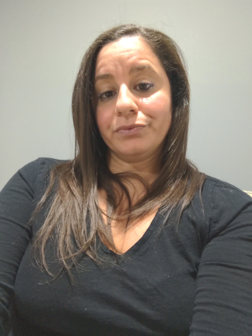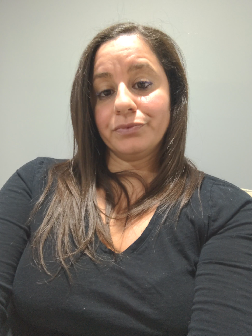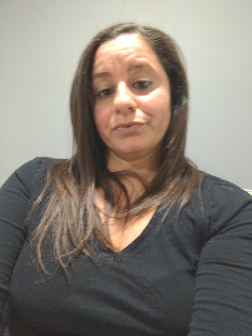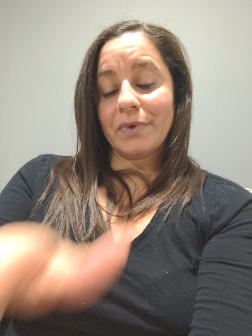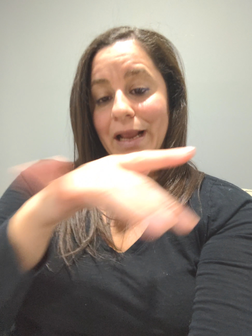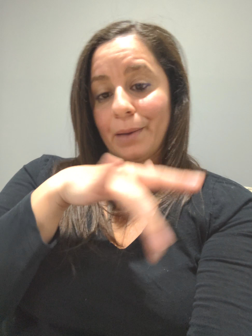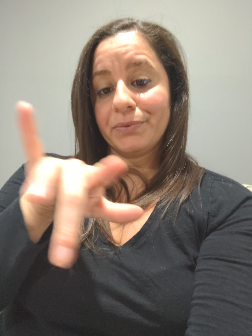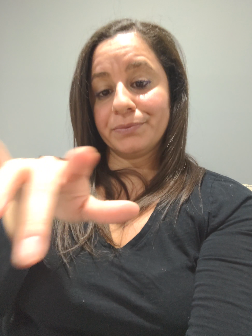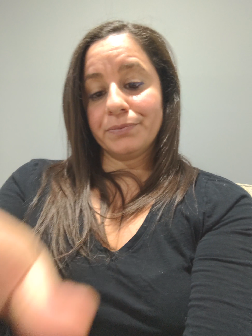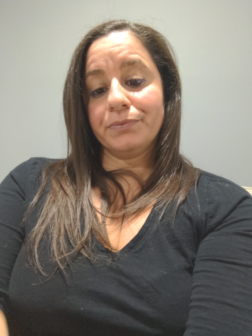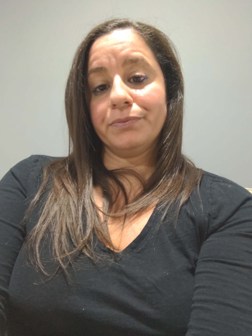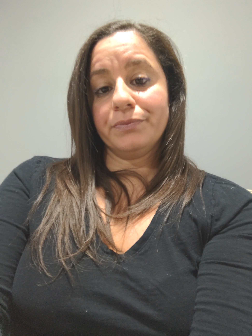empty